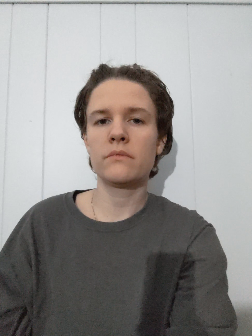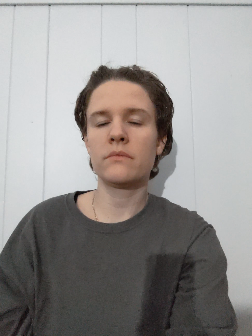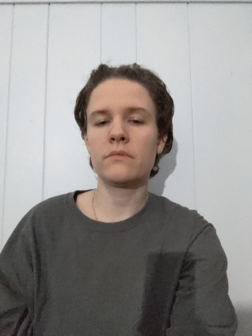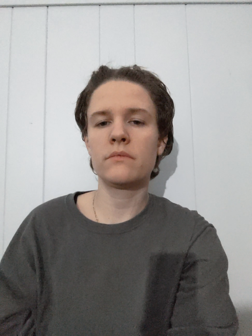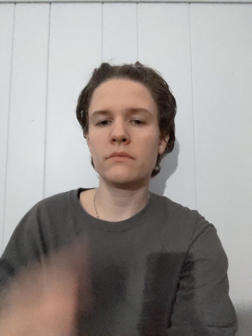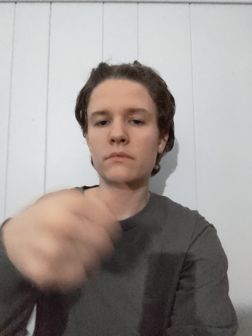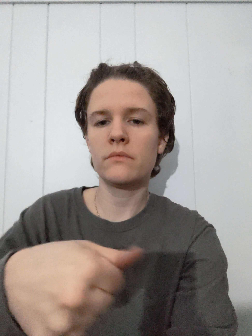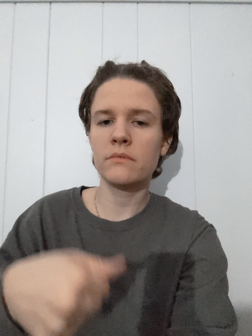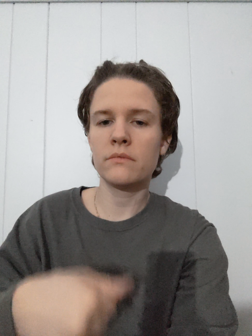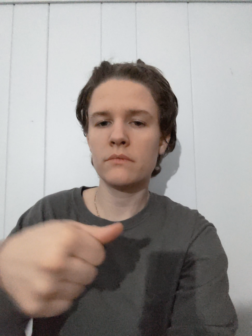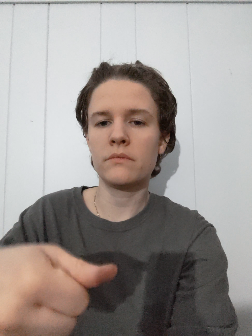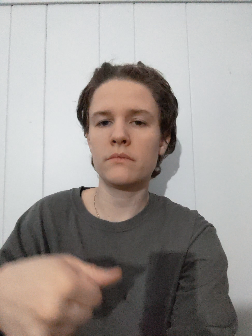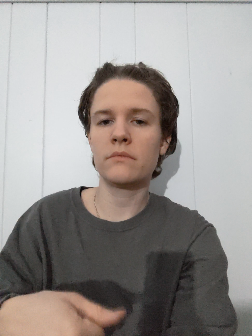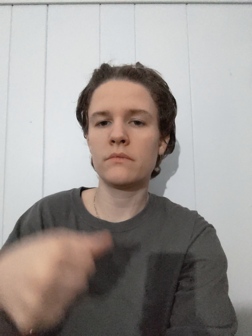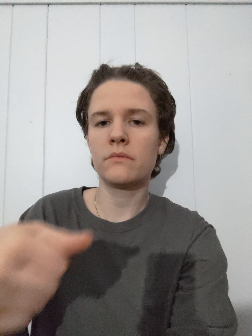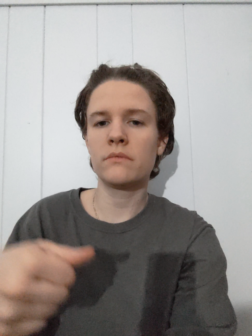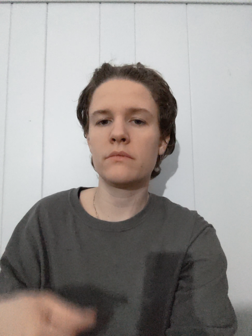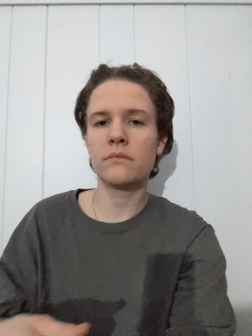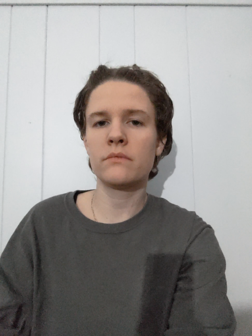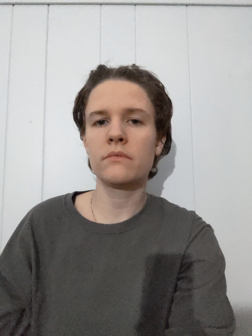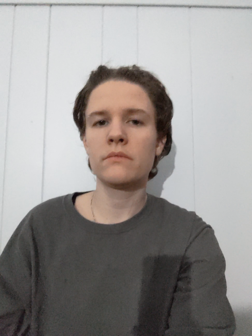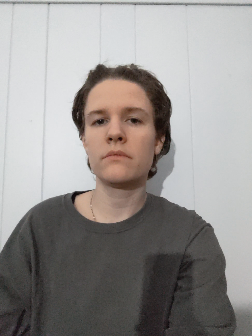puzzle